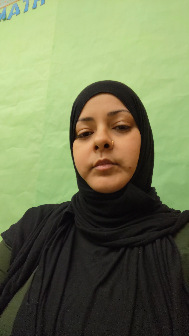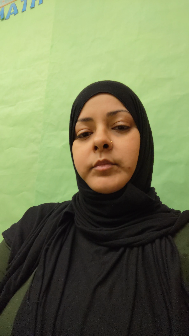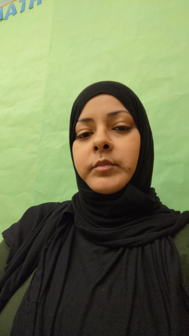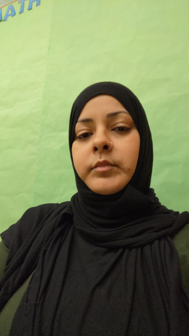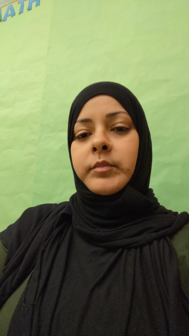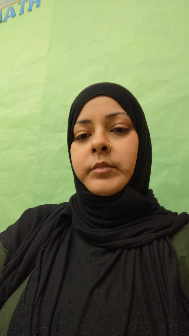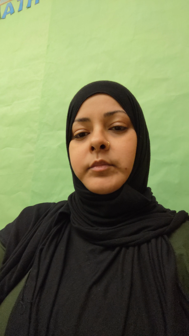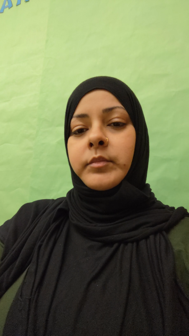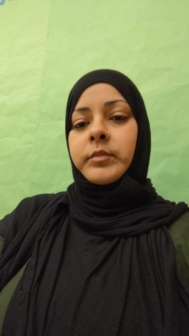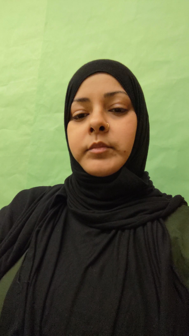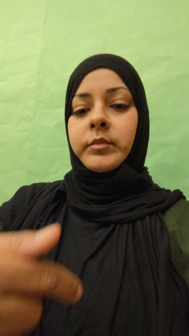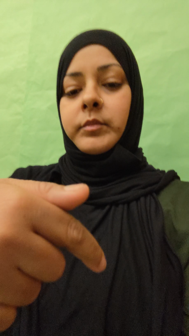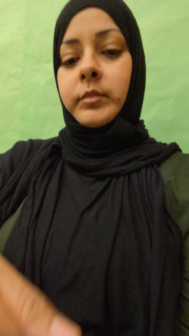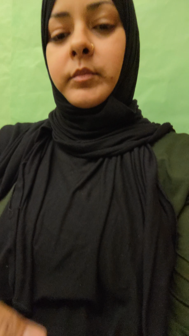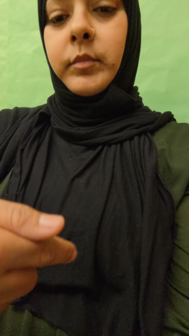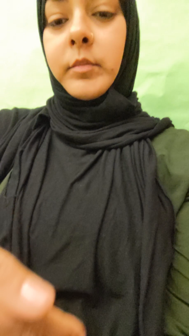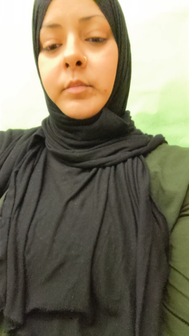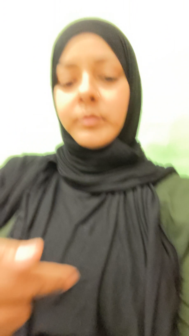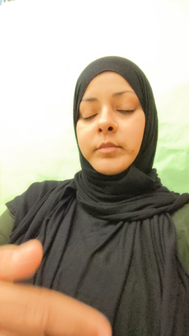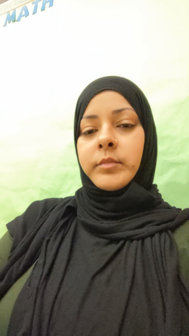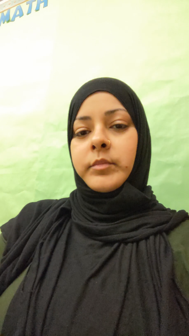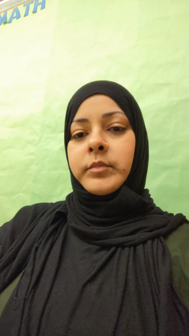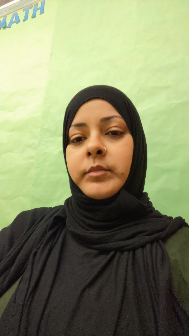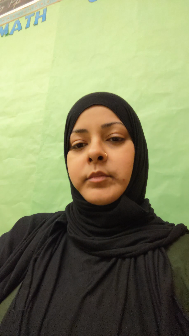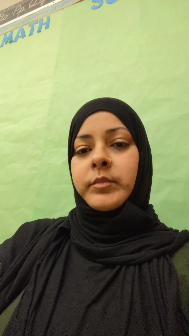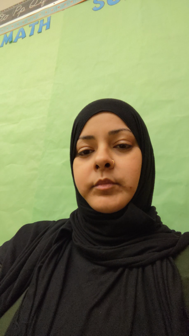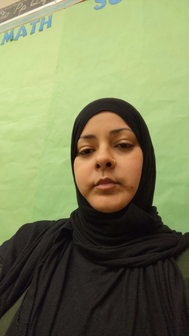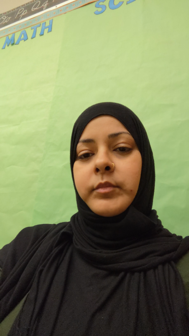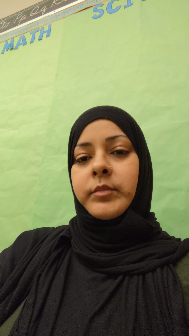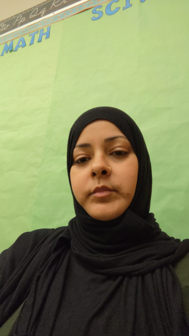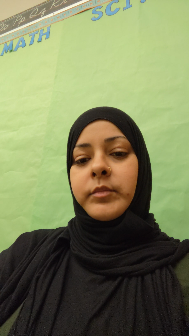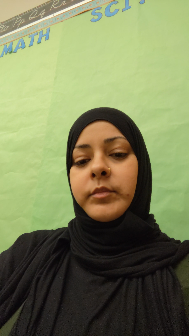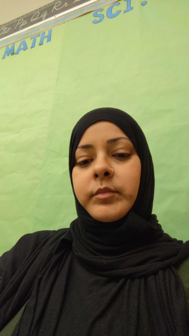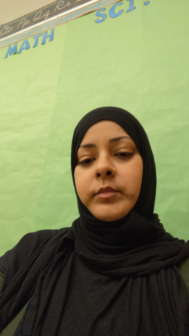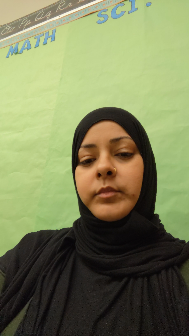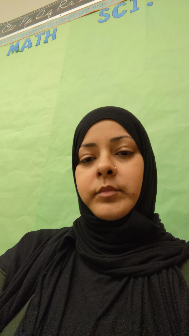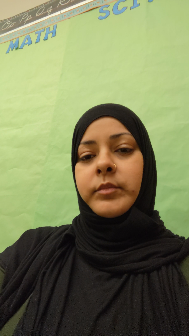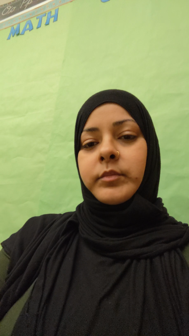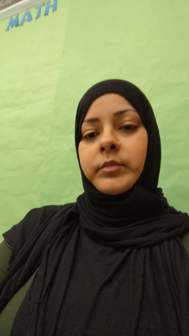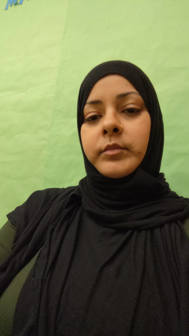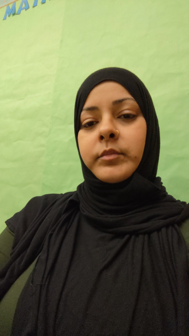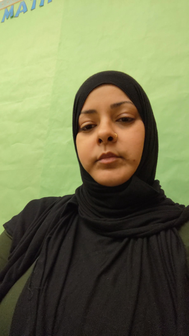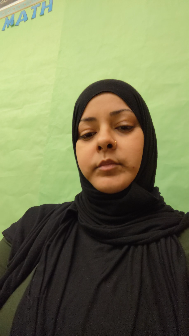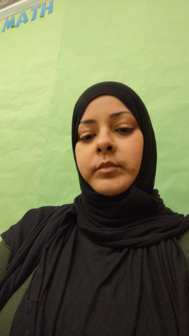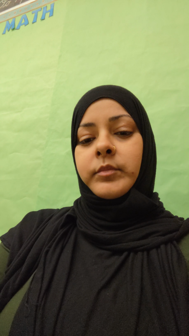belly button